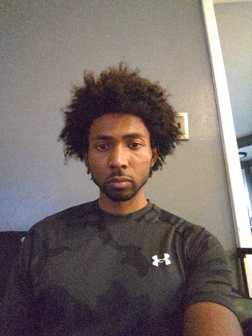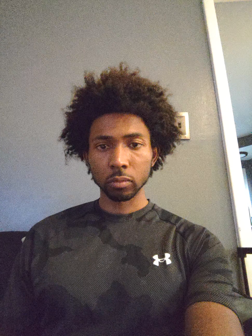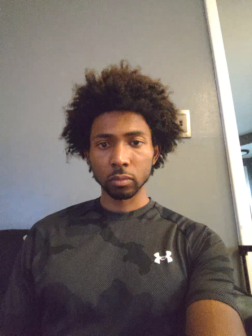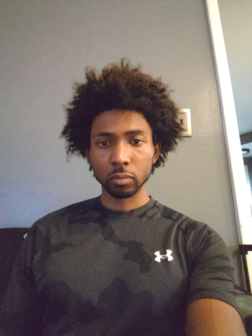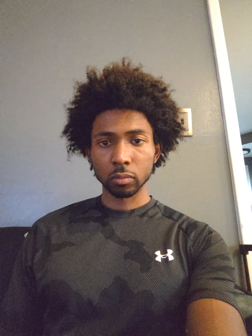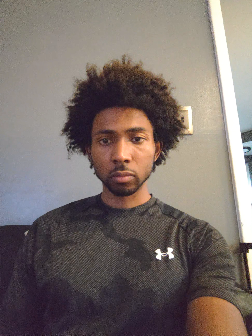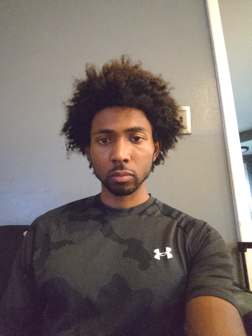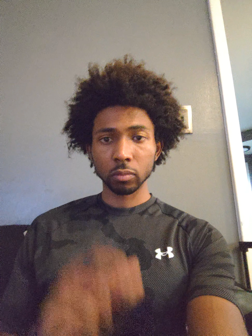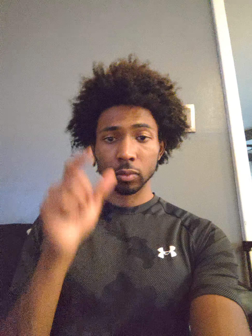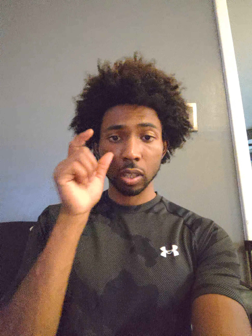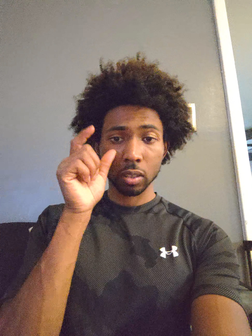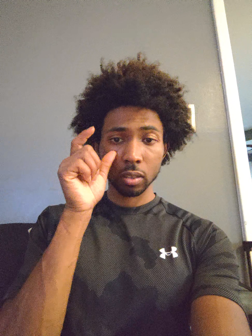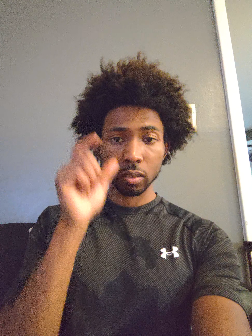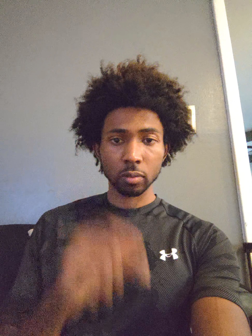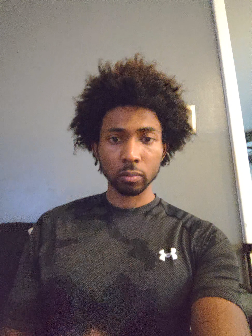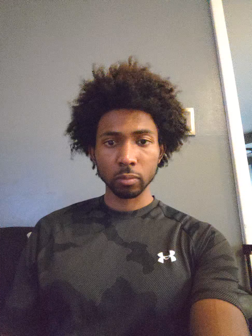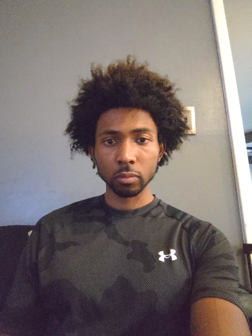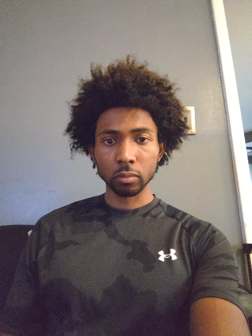glasses